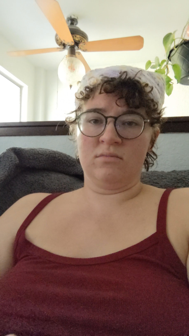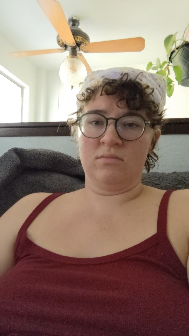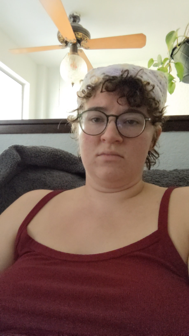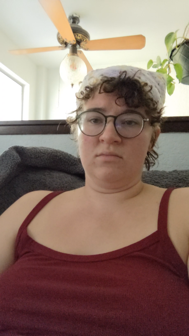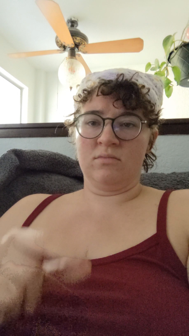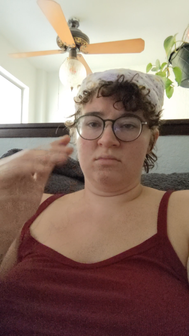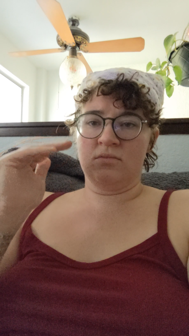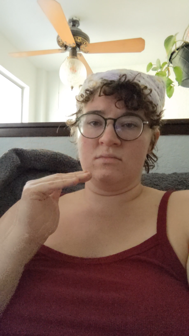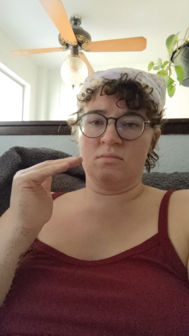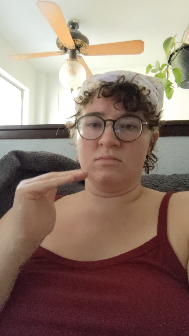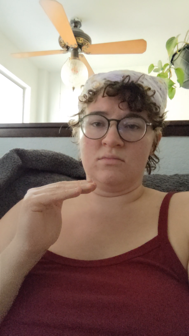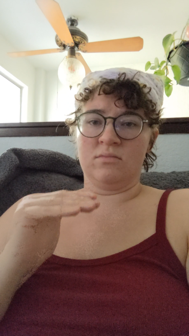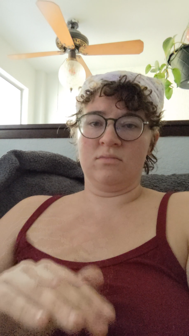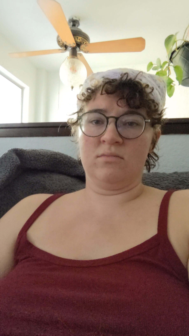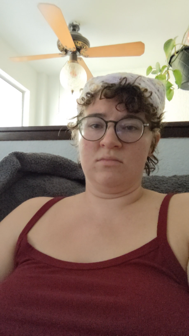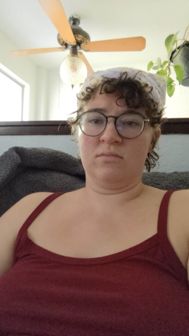little